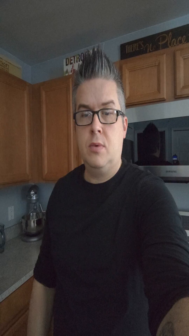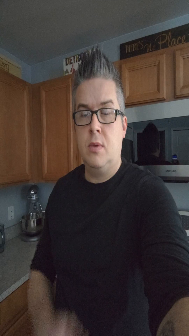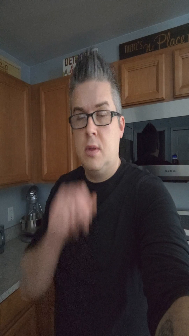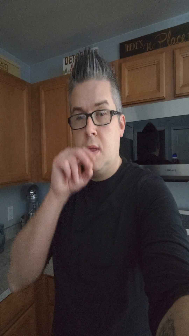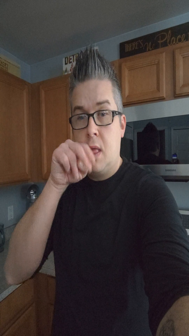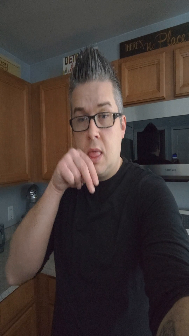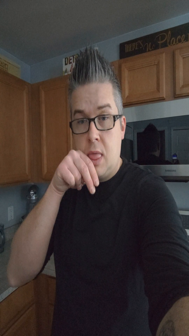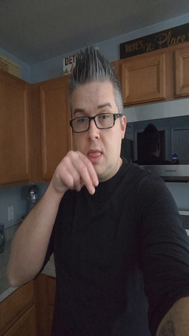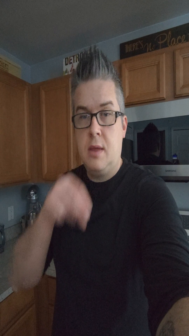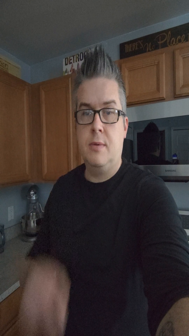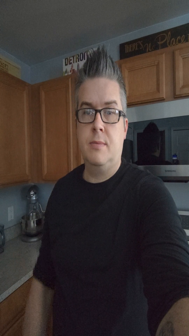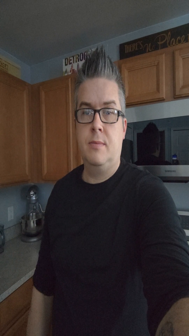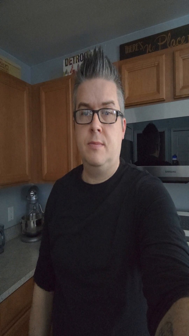tongue